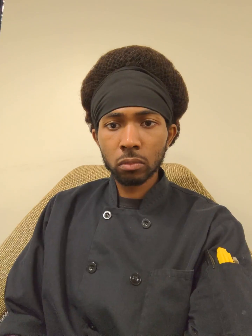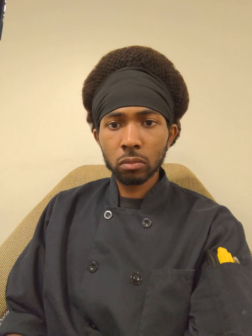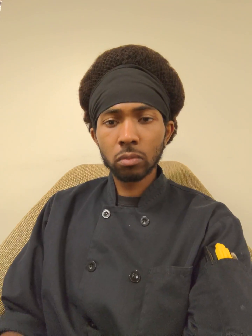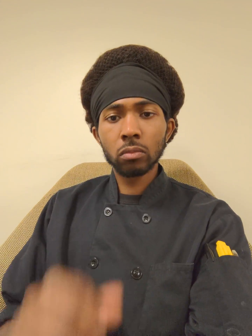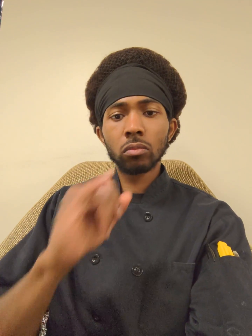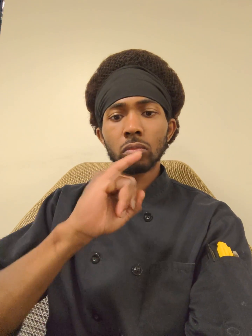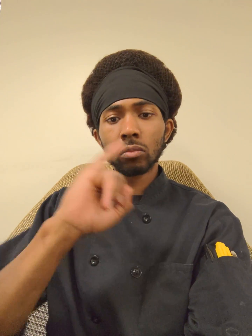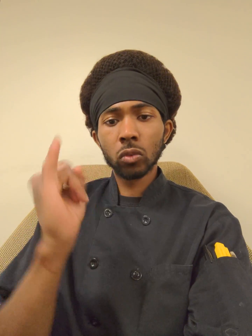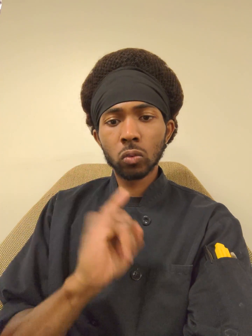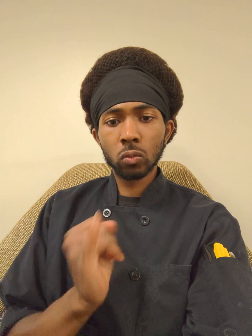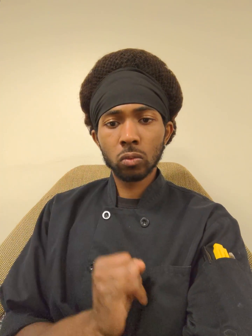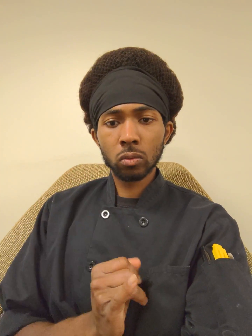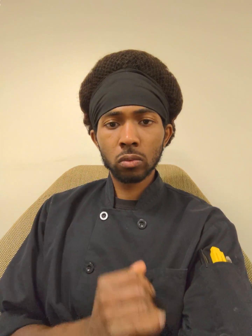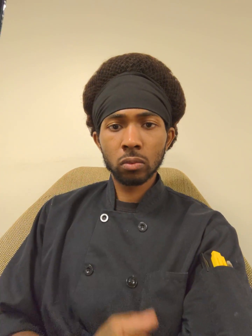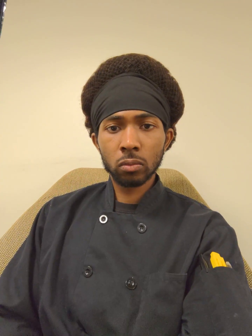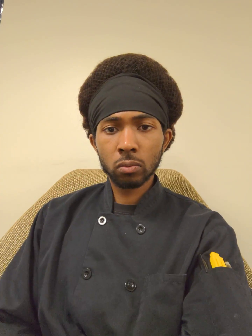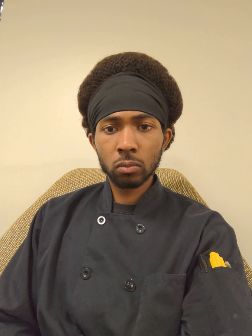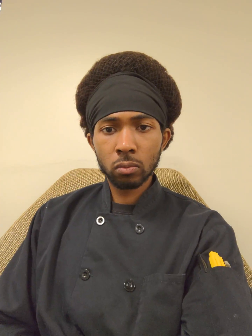draw